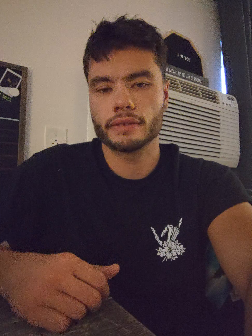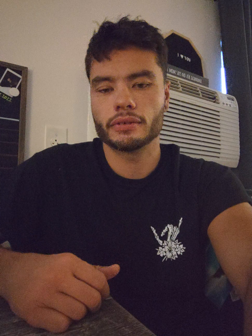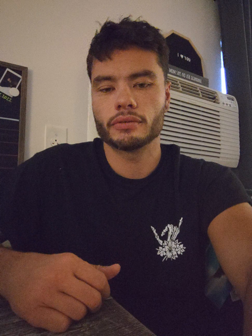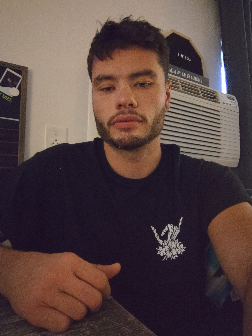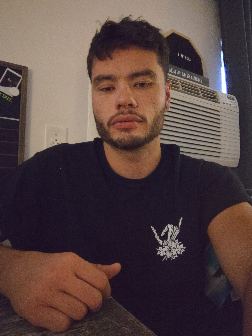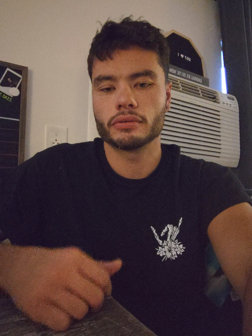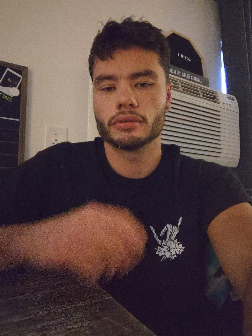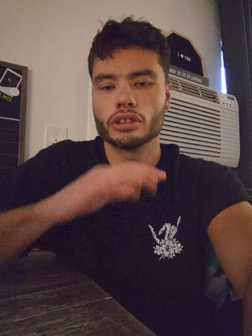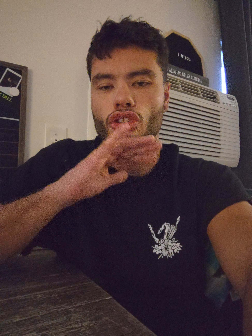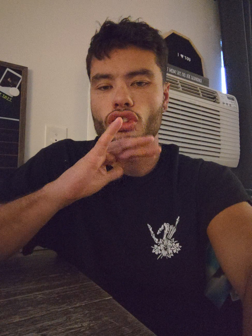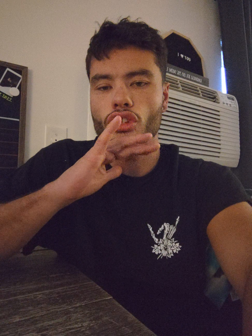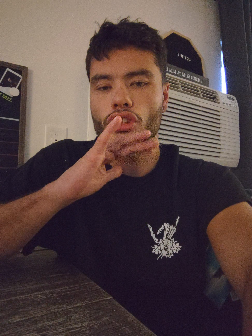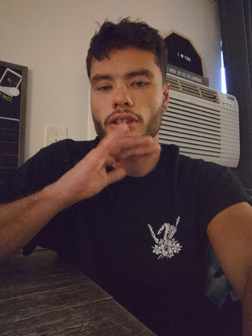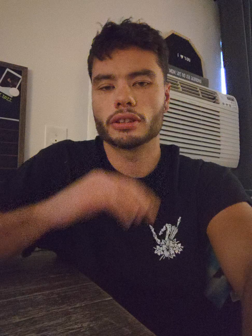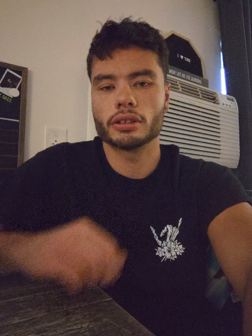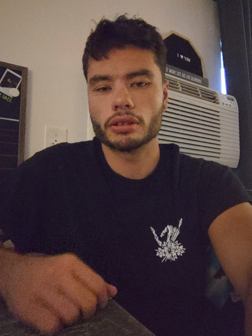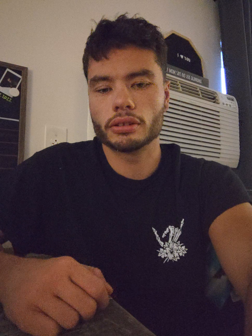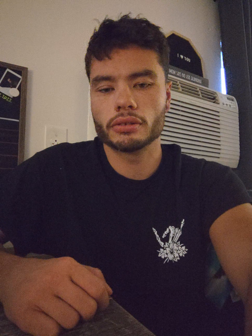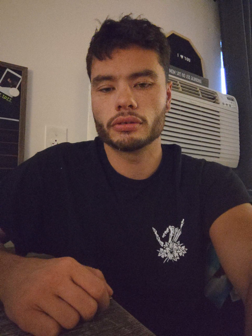dirty